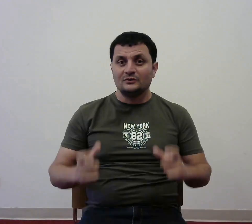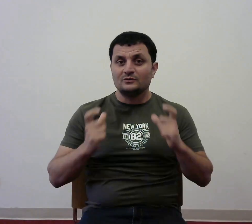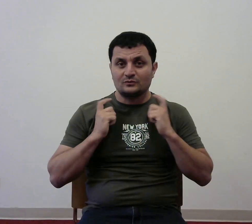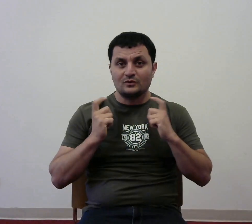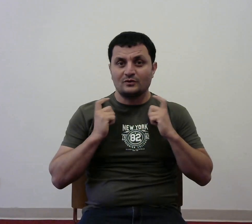köynək